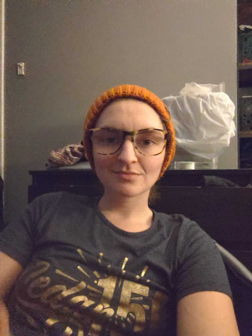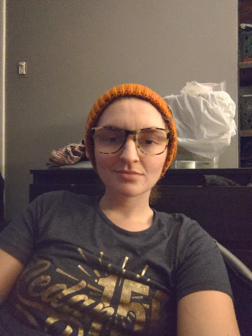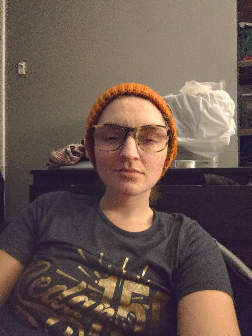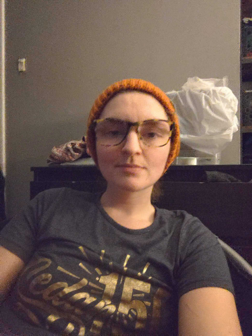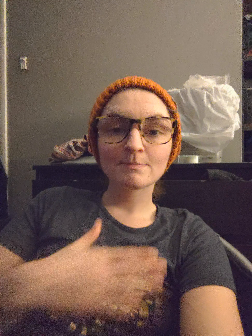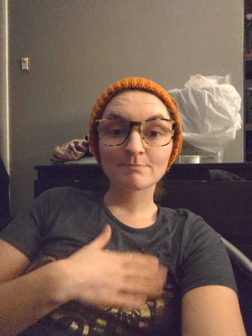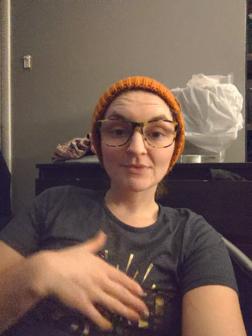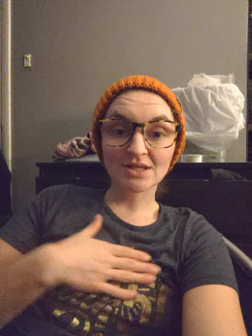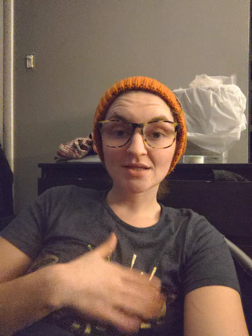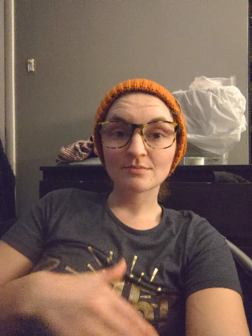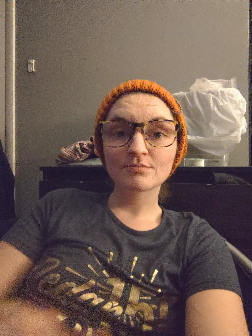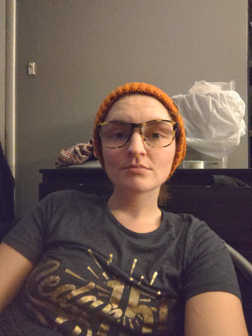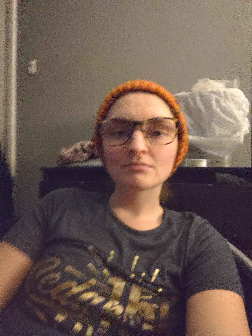please